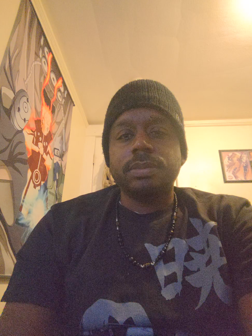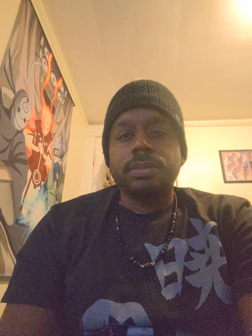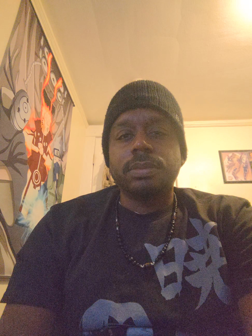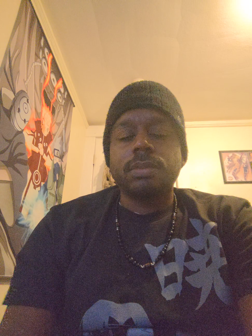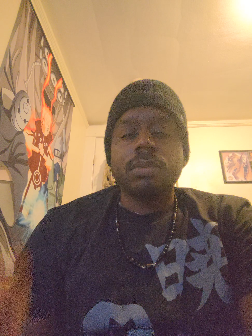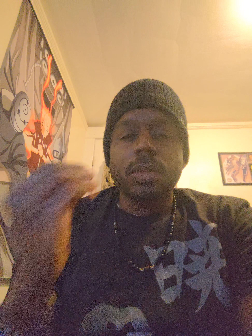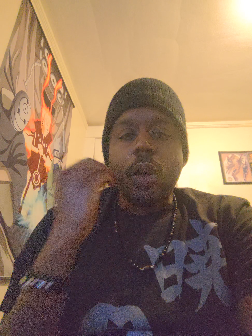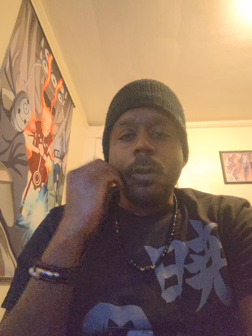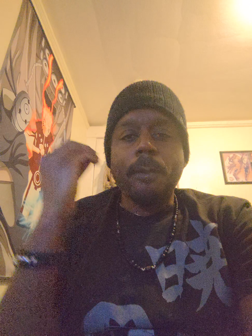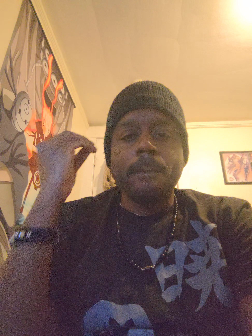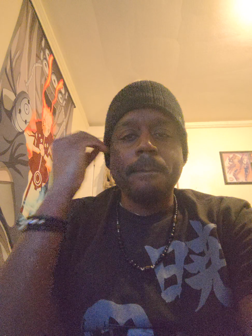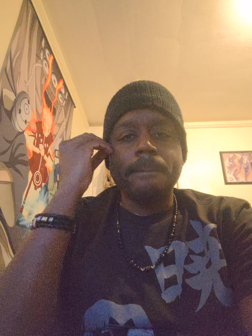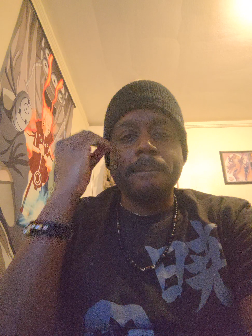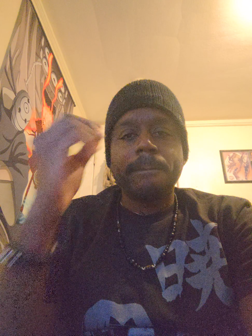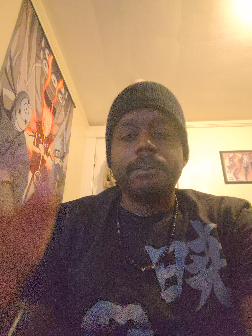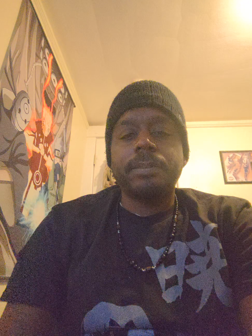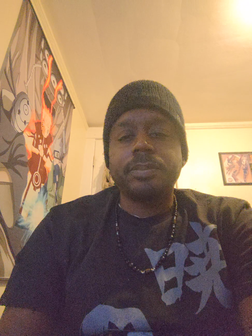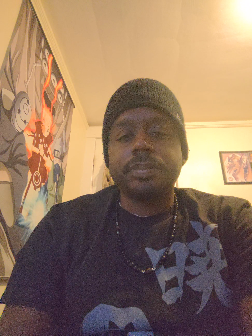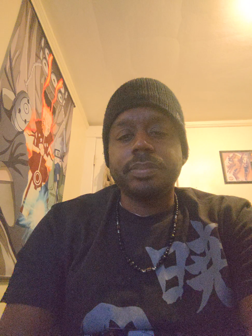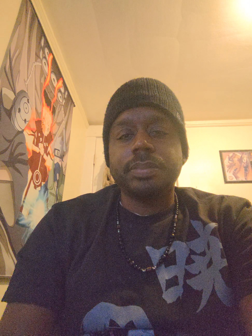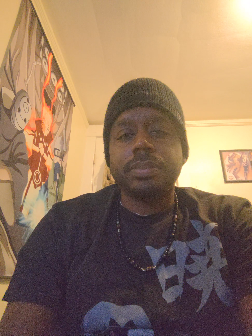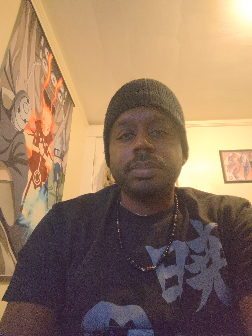home